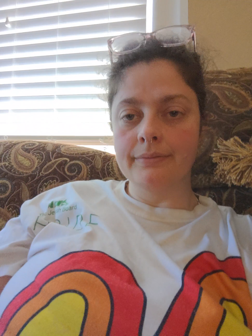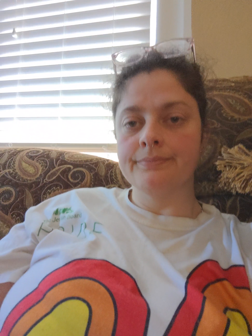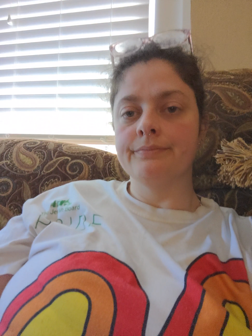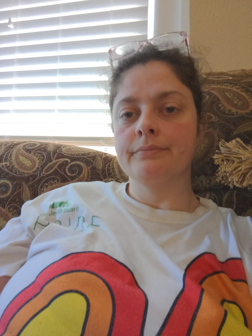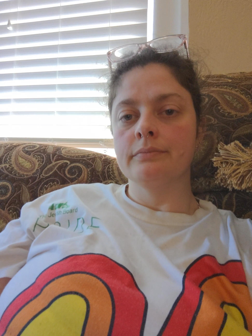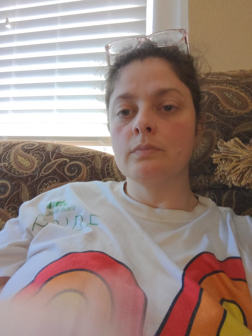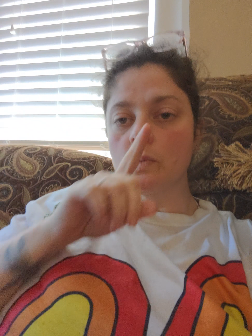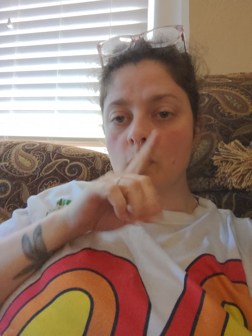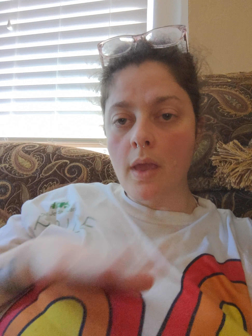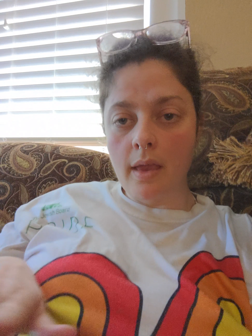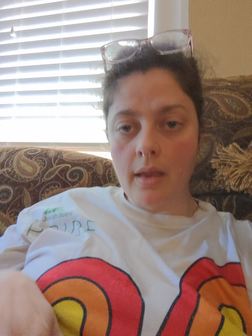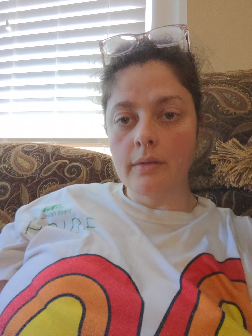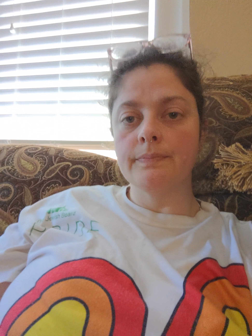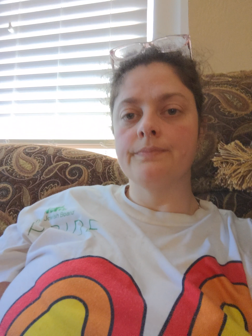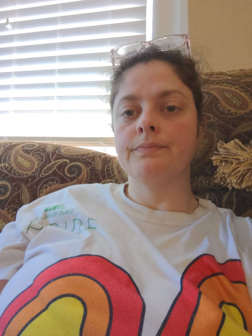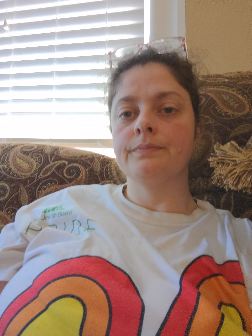quiet